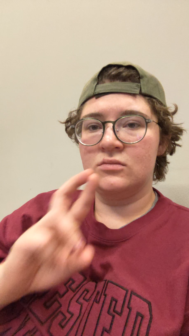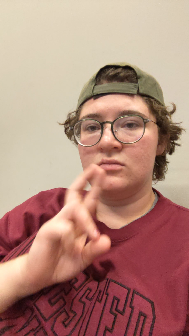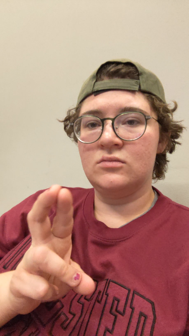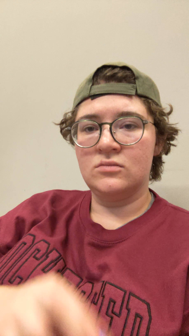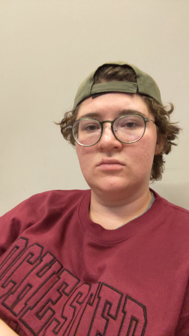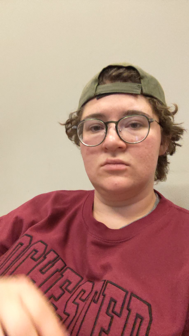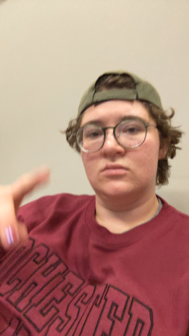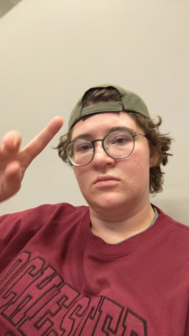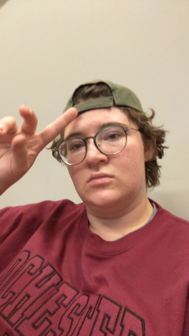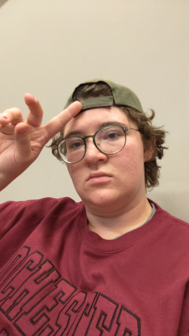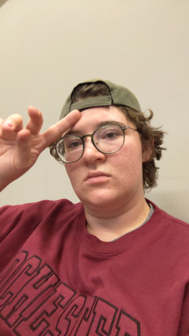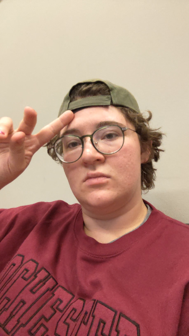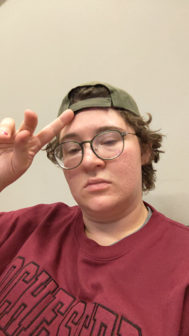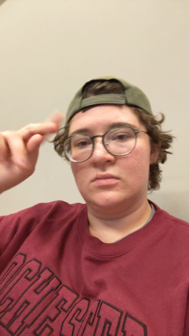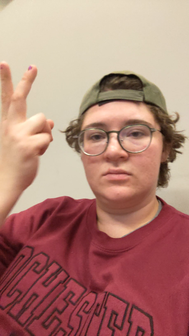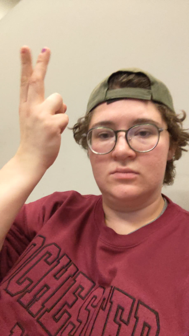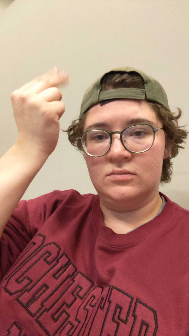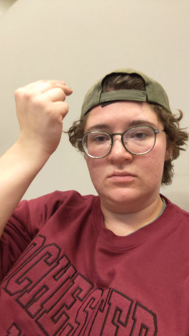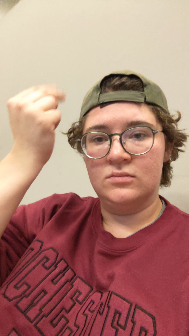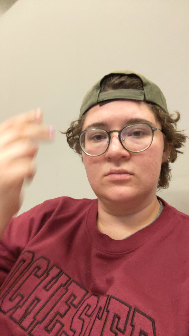bunny